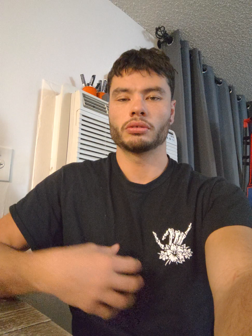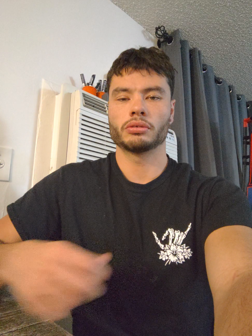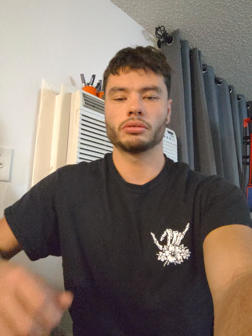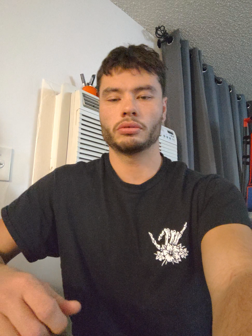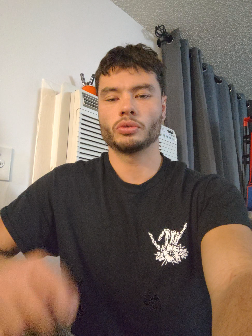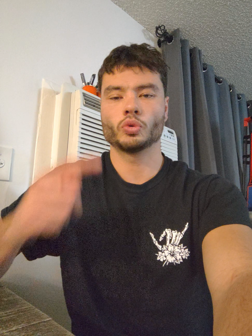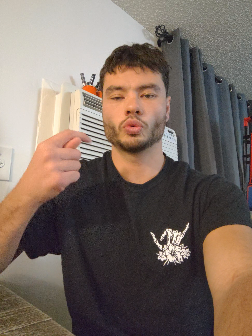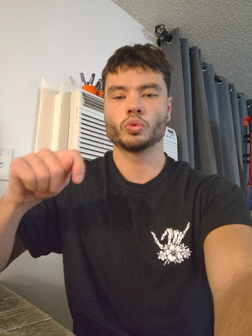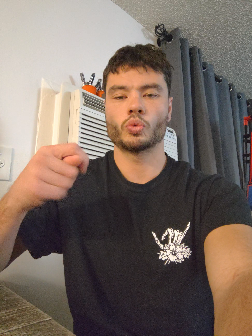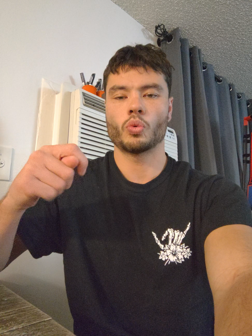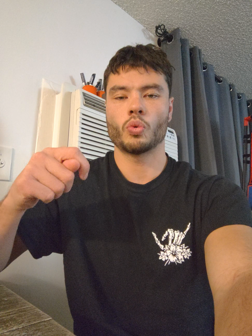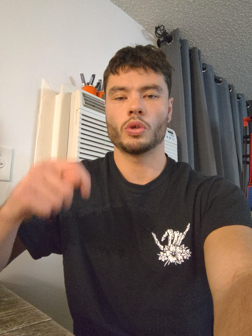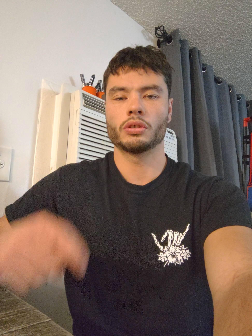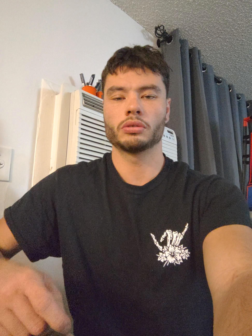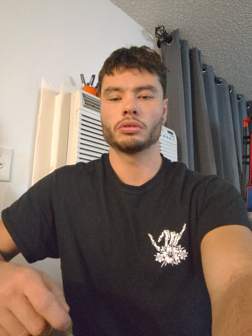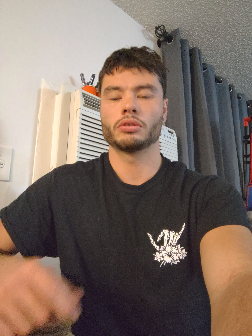toy